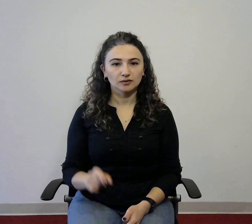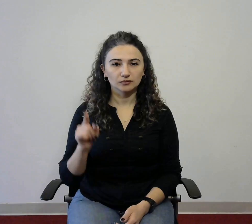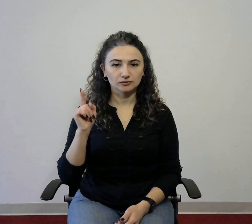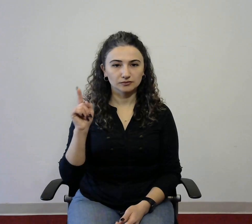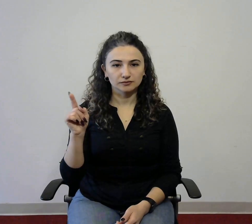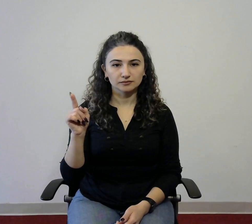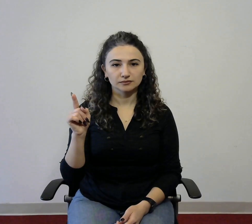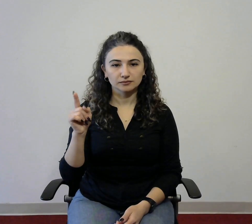onun